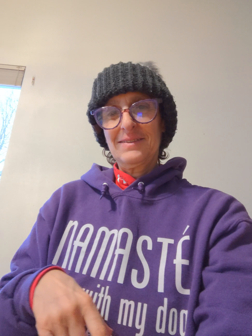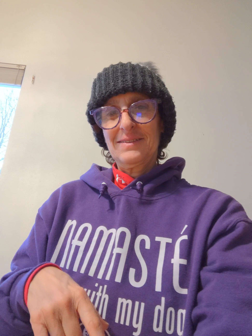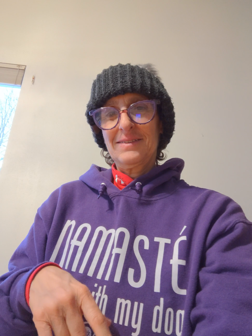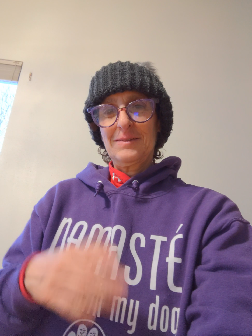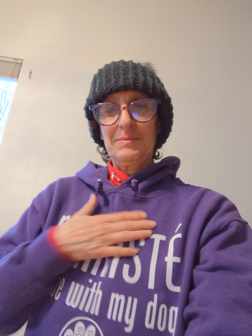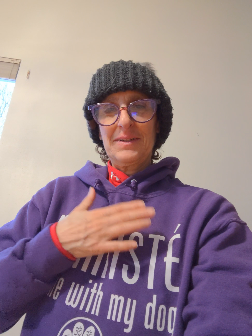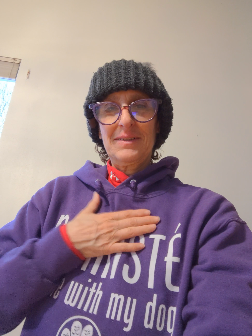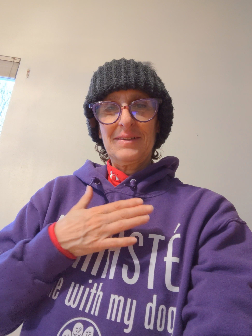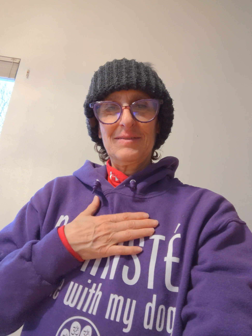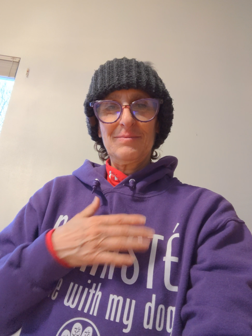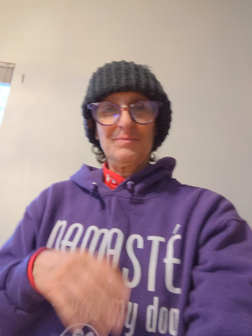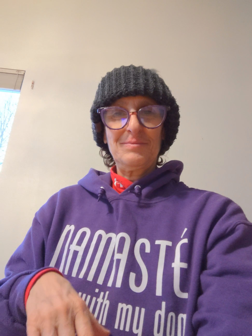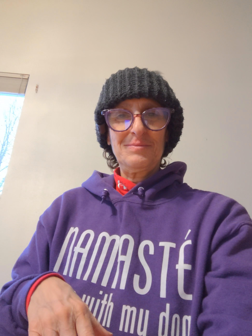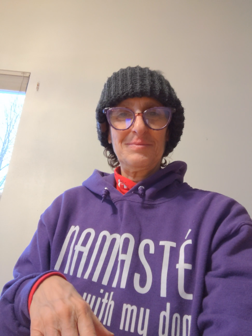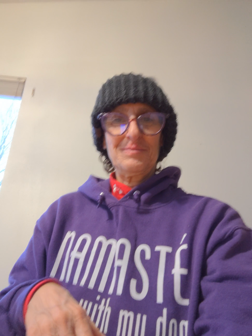my